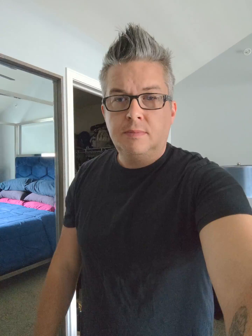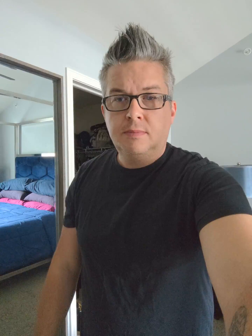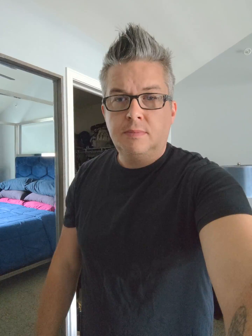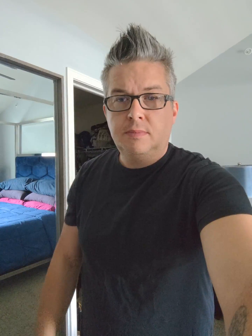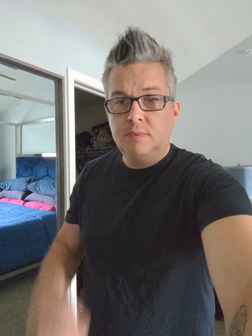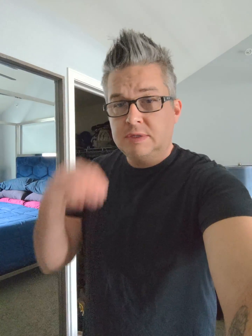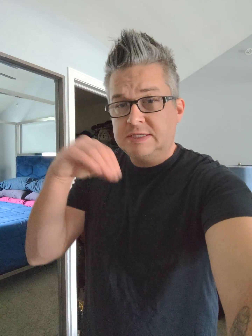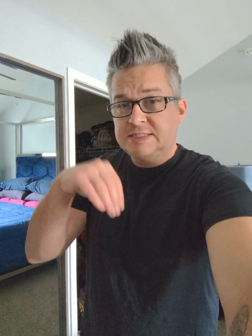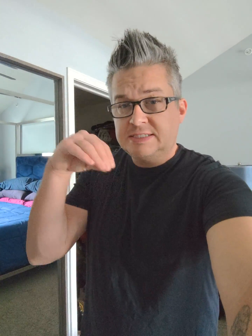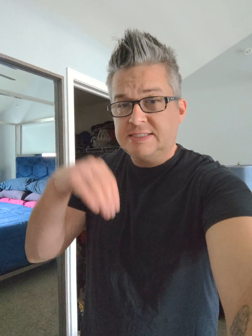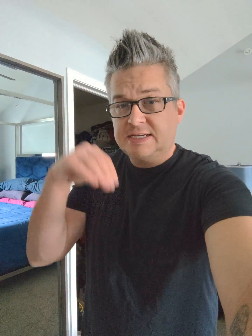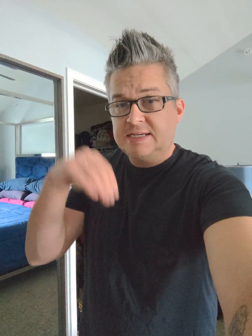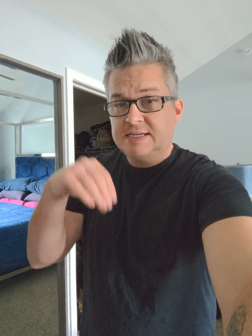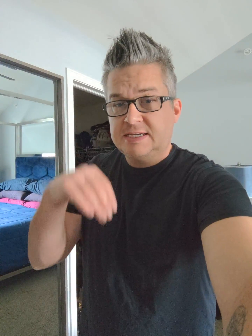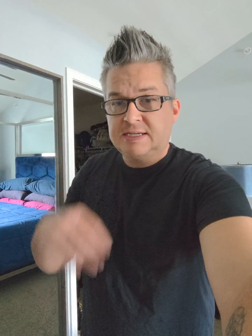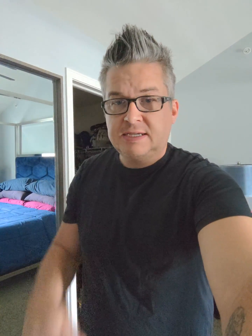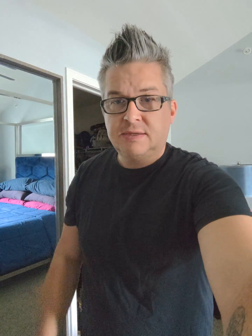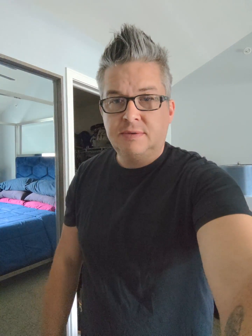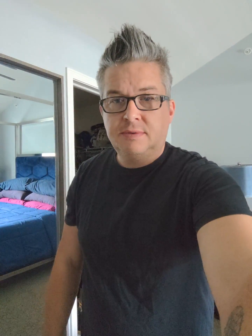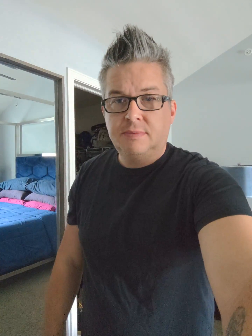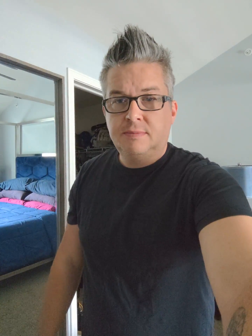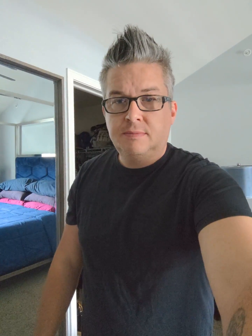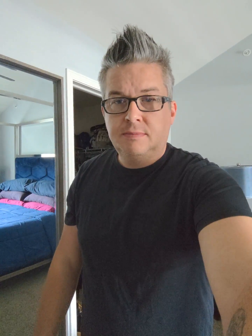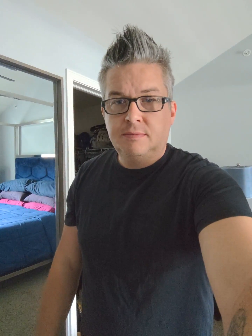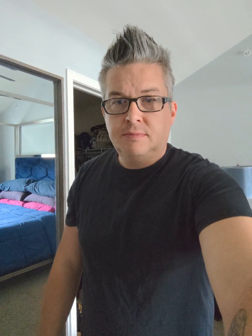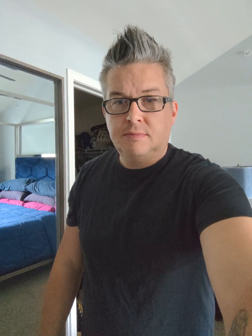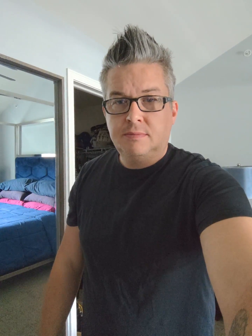inside